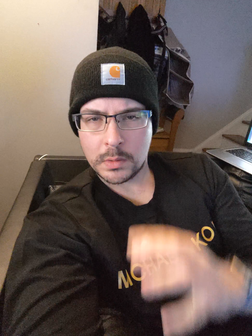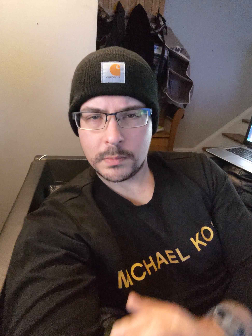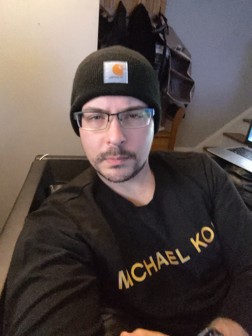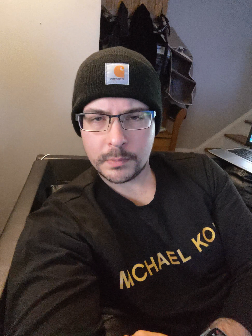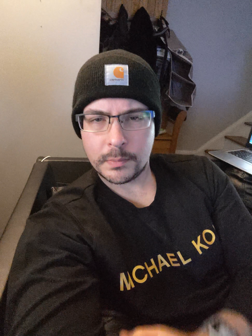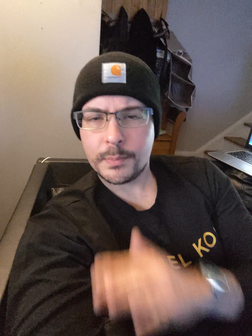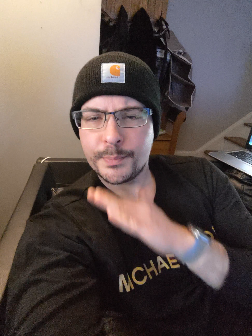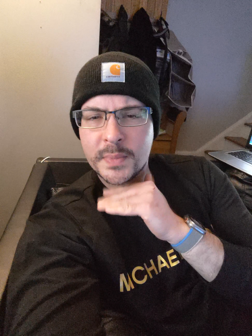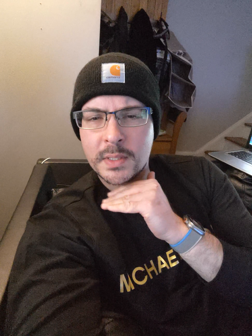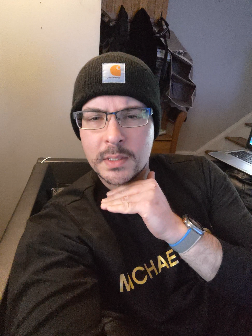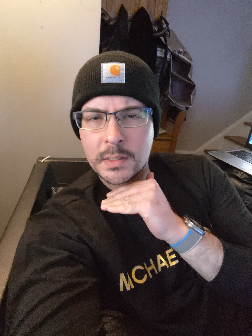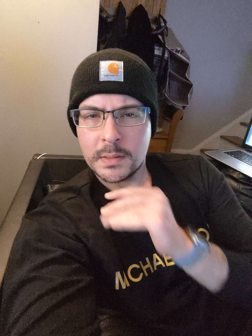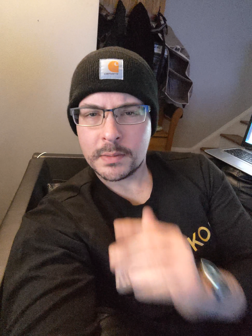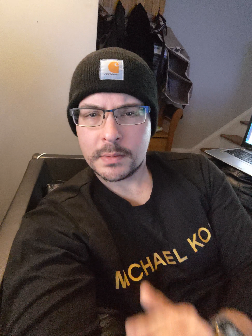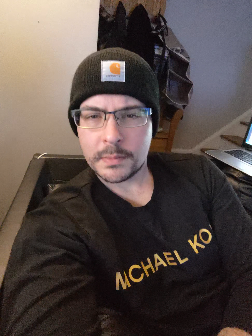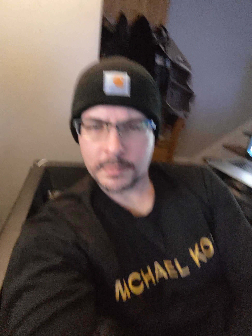pig